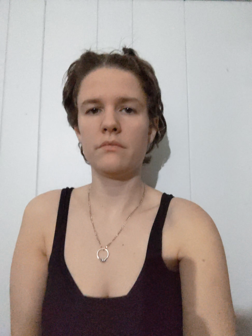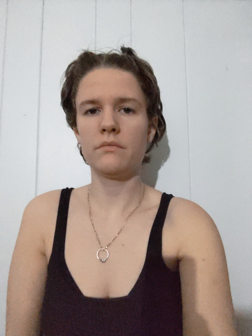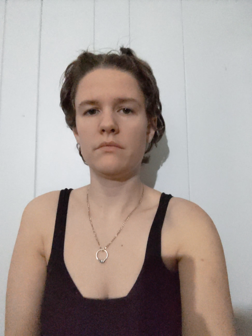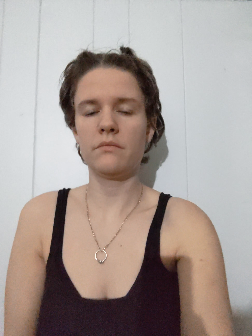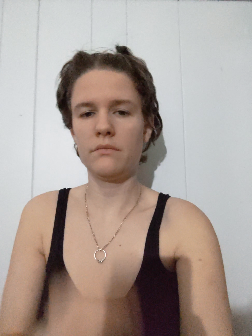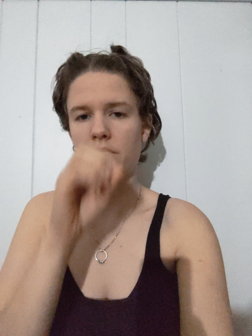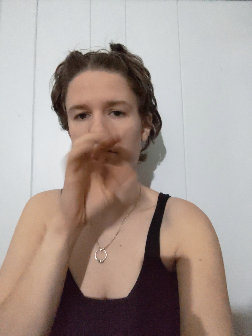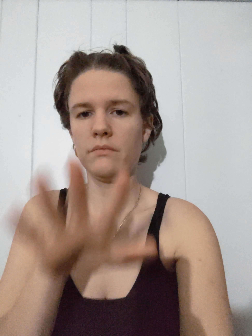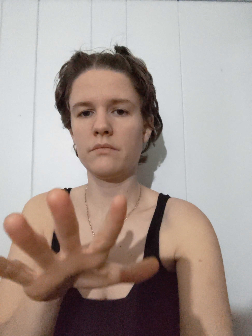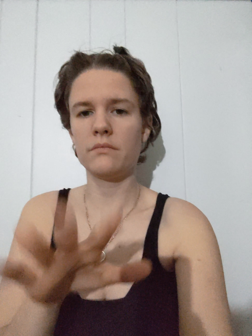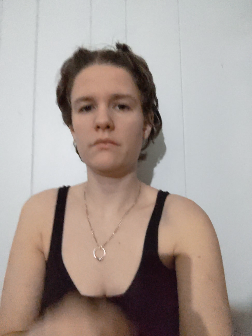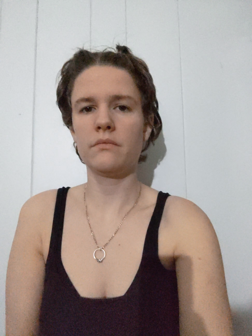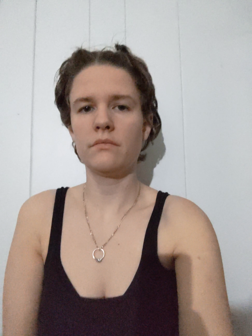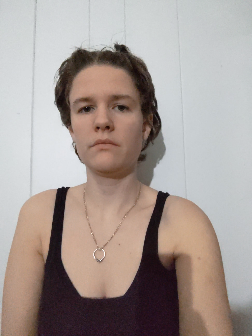blow